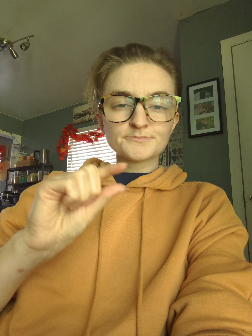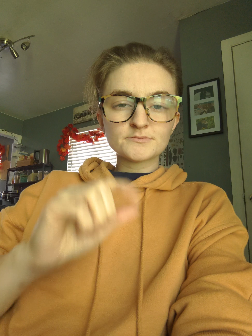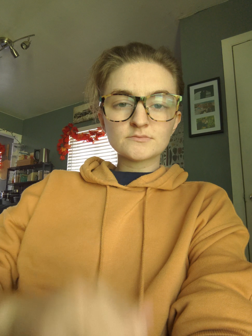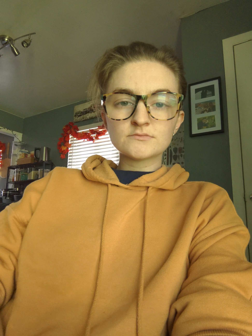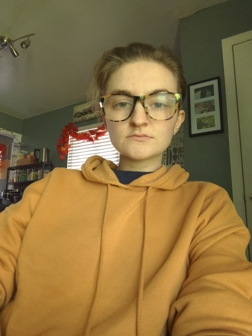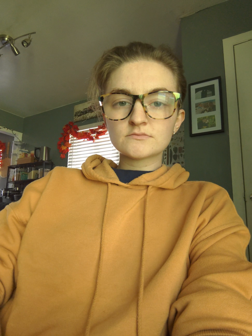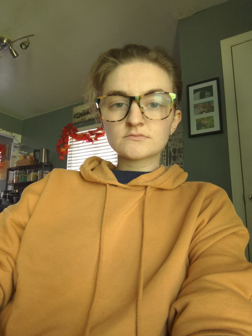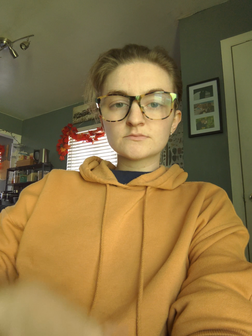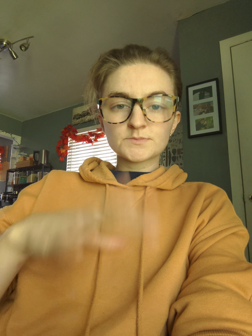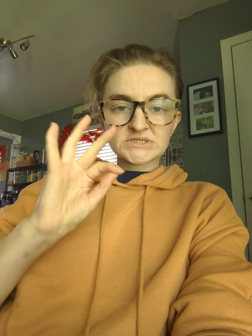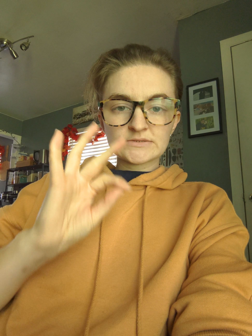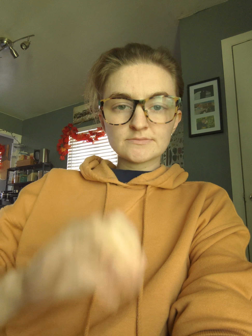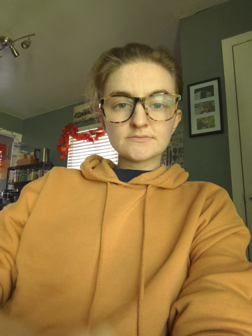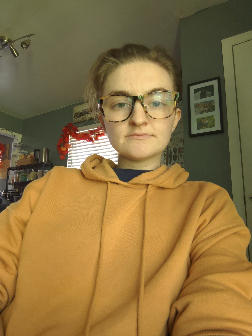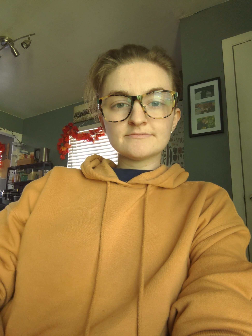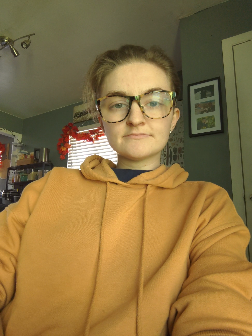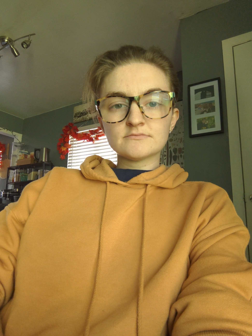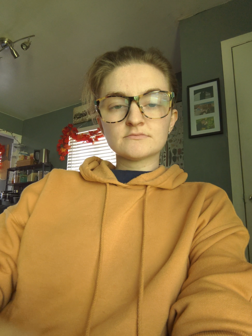pick